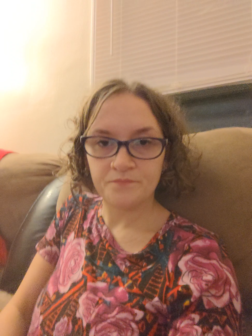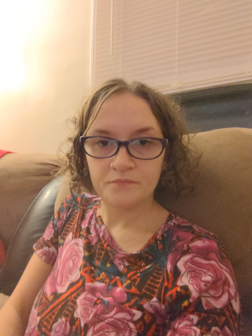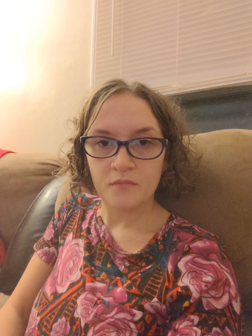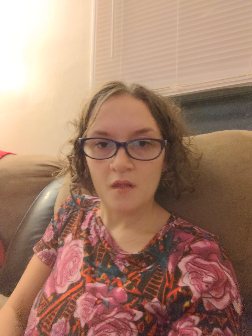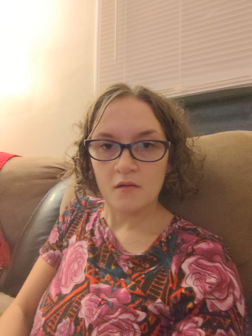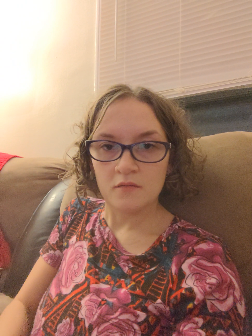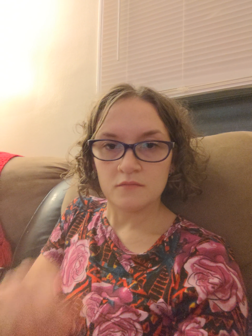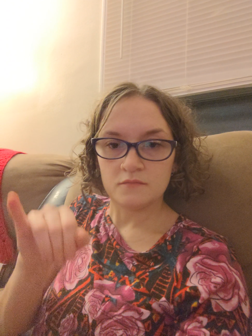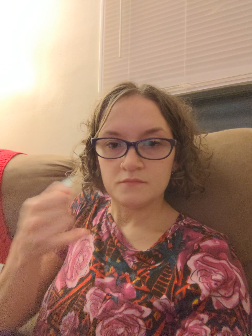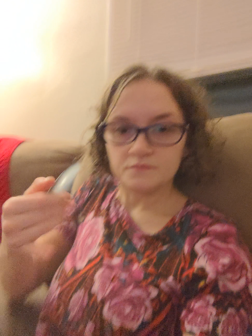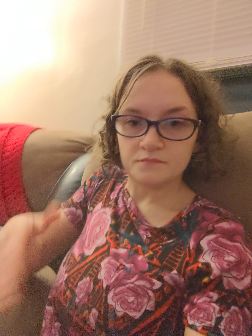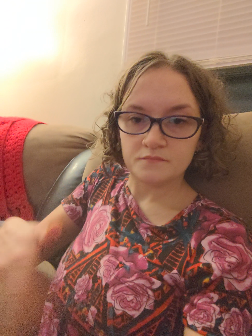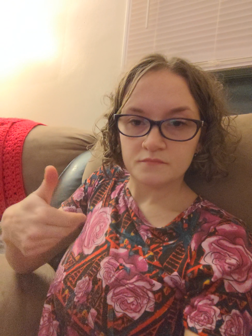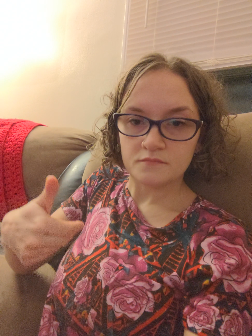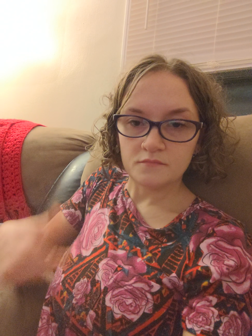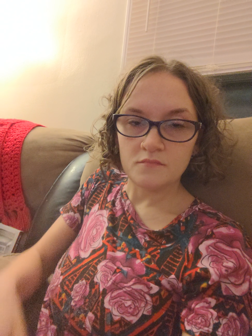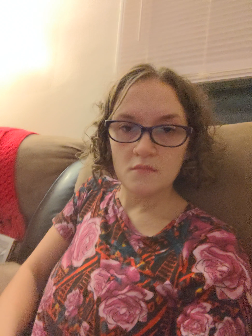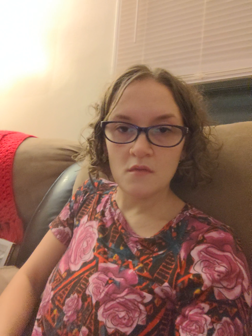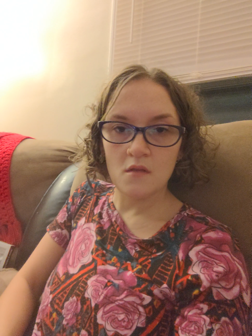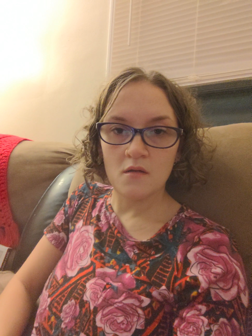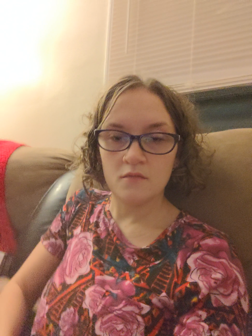jeans